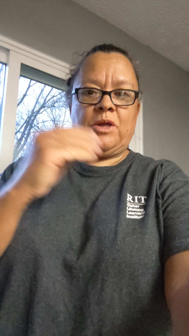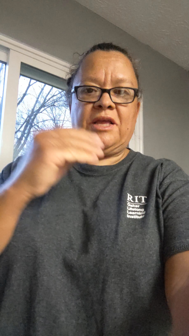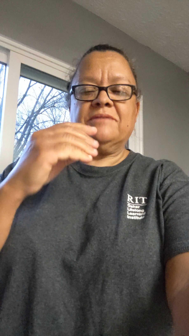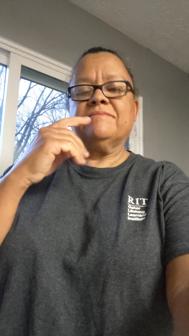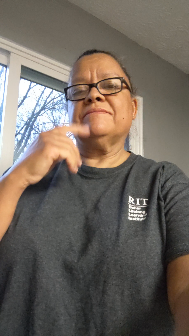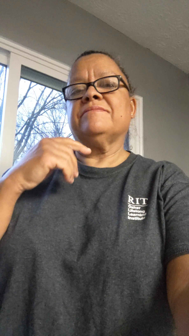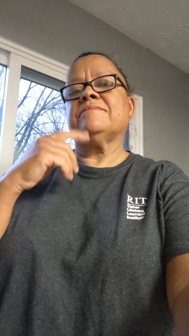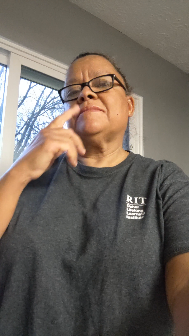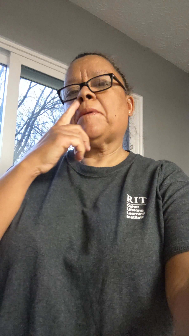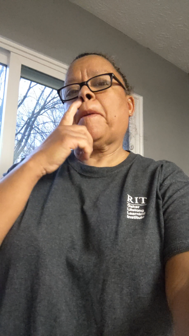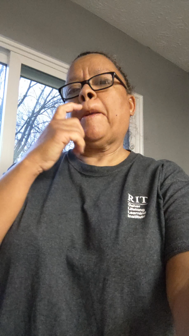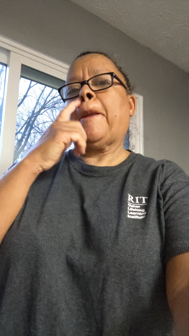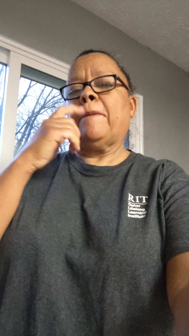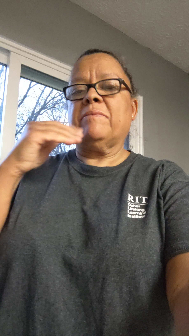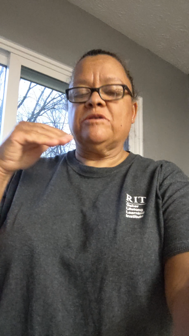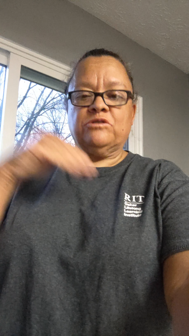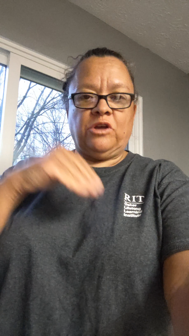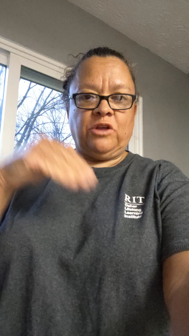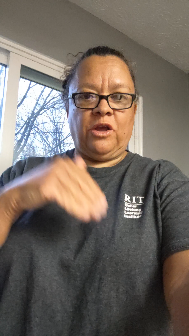doctor